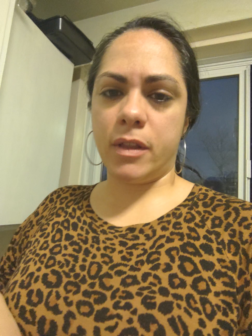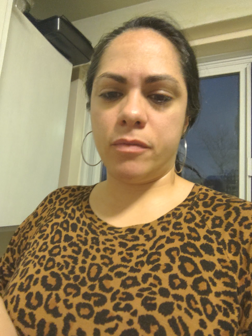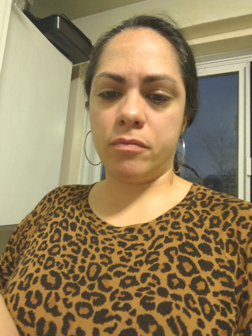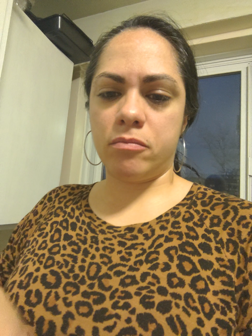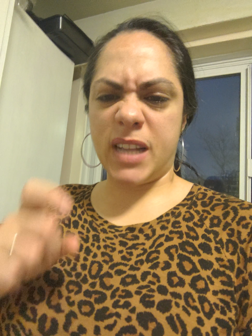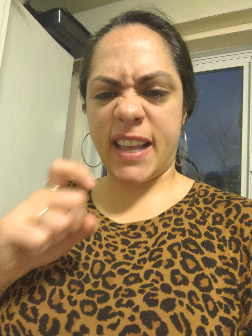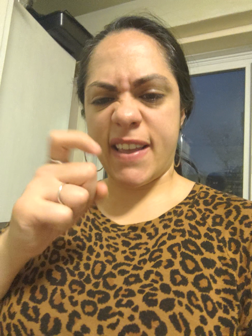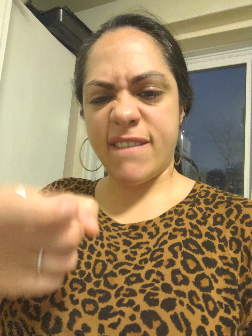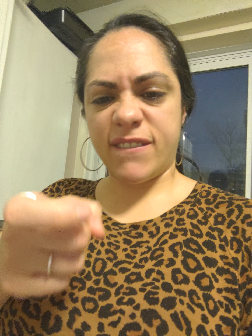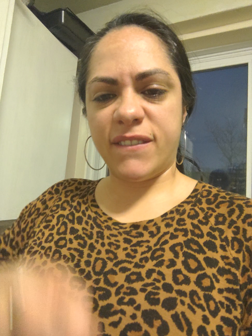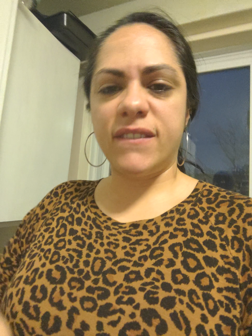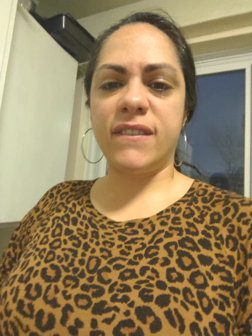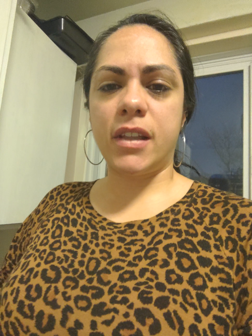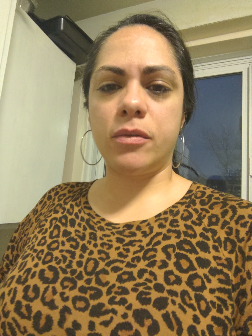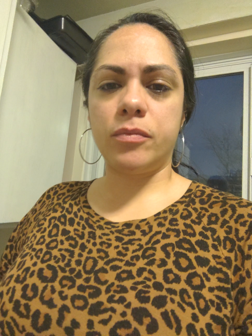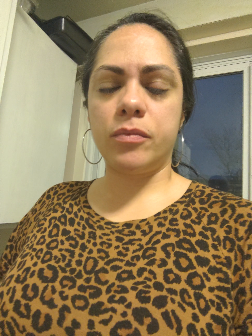gift